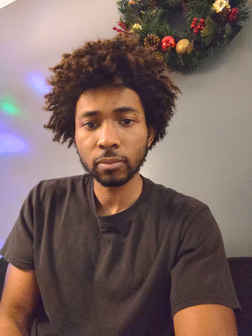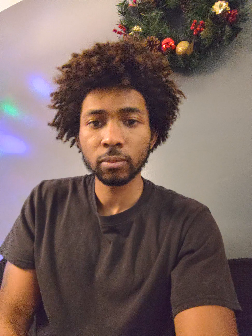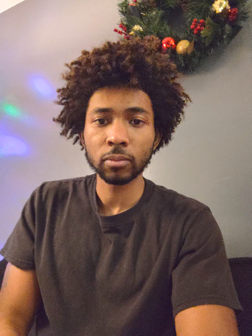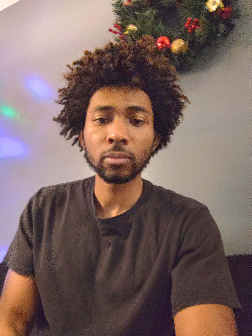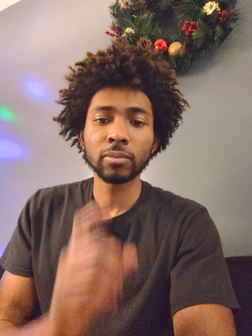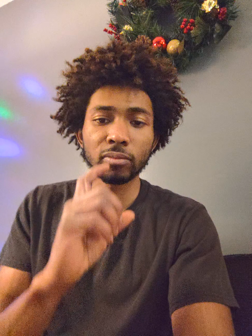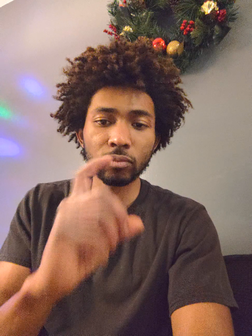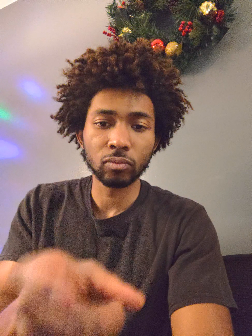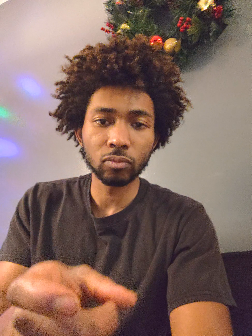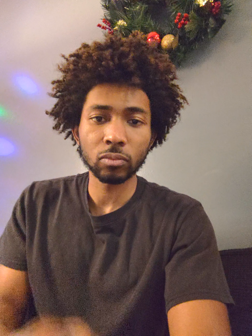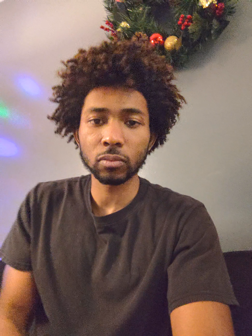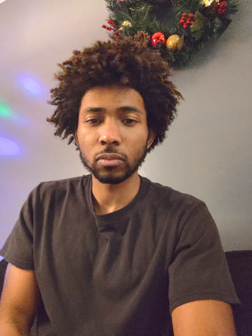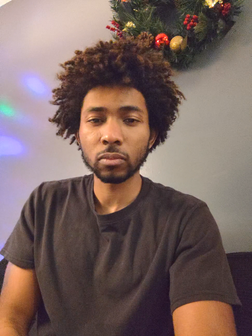gift